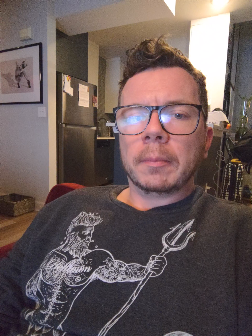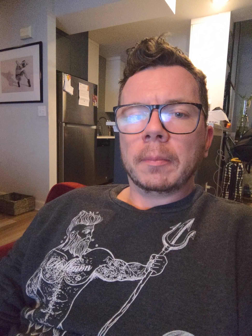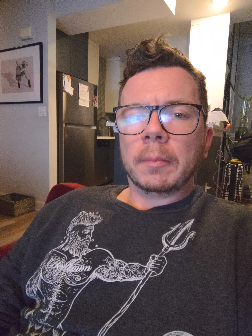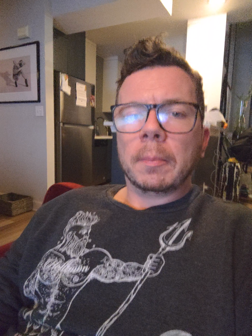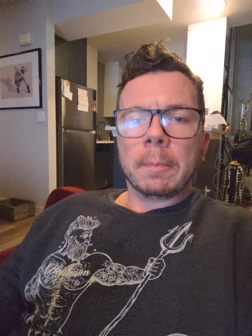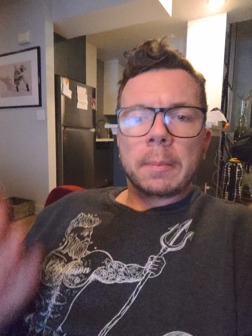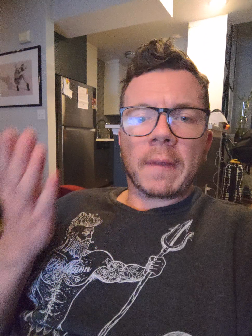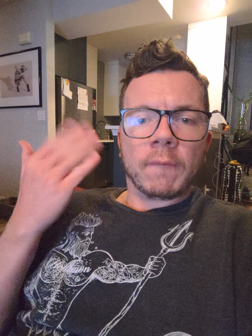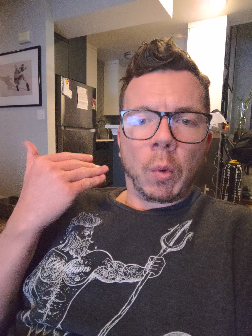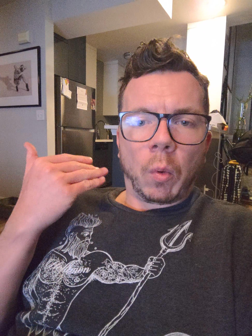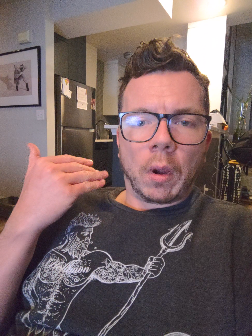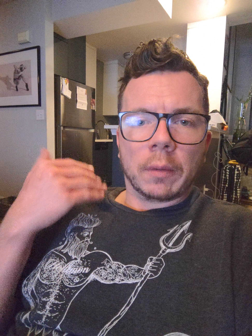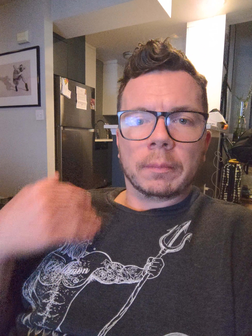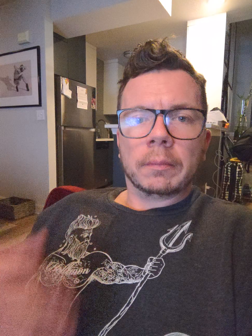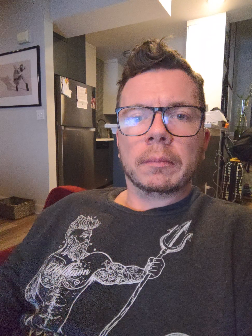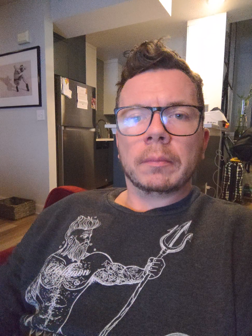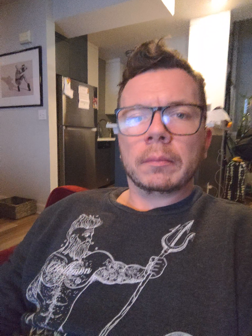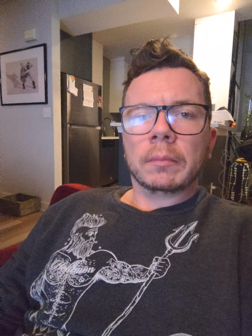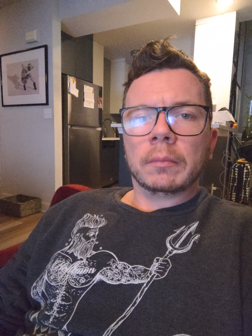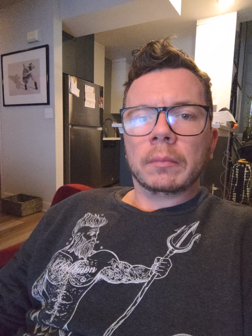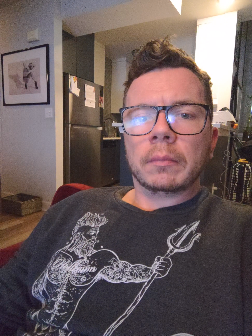before